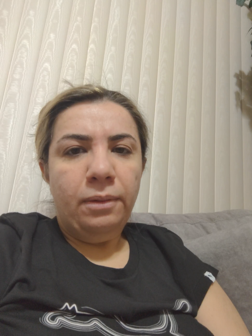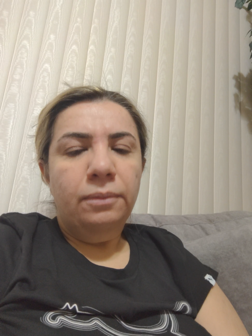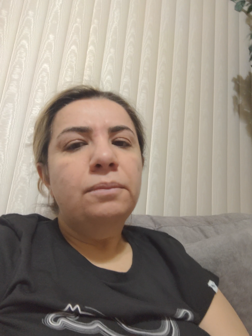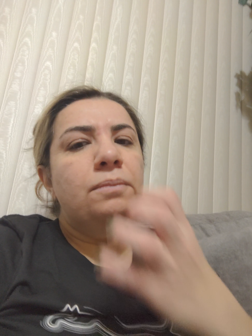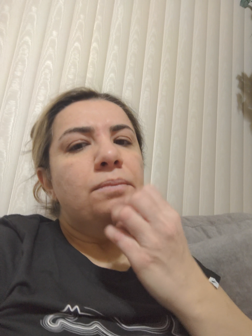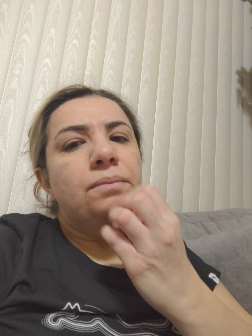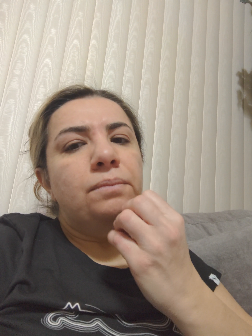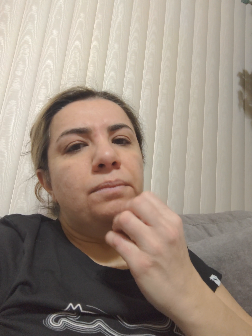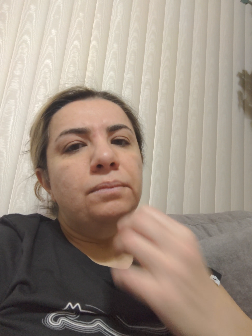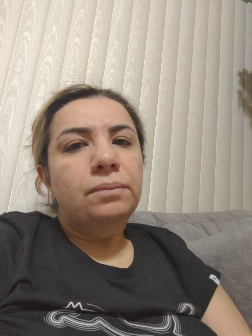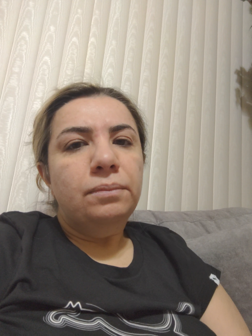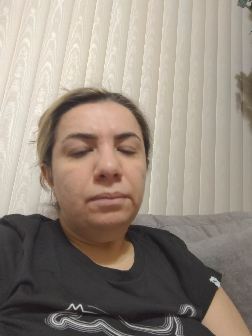underwear